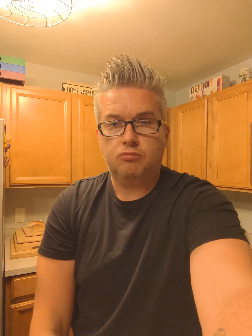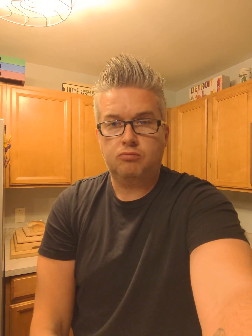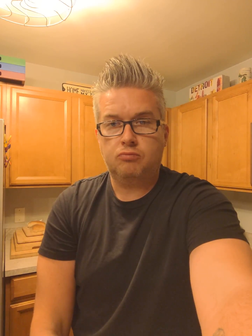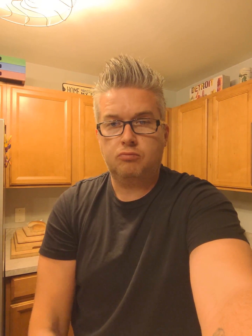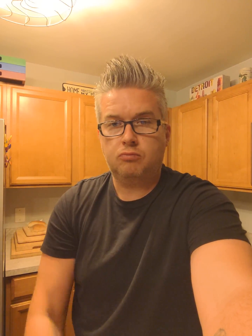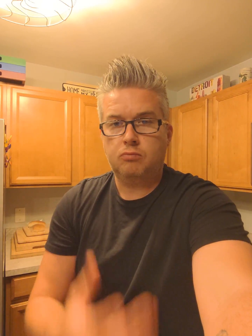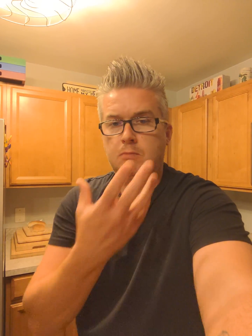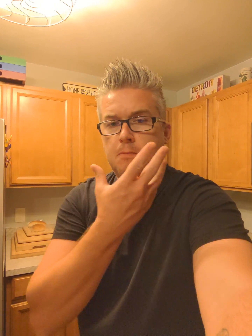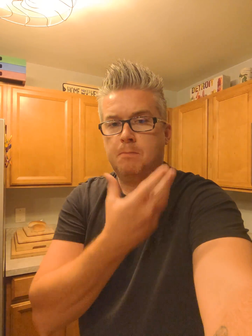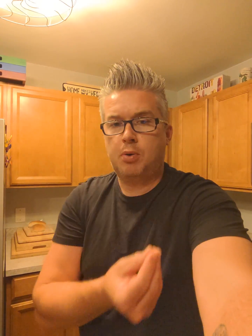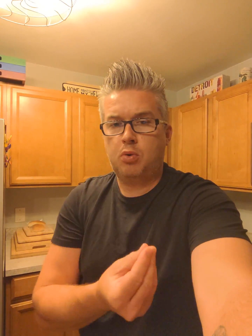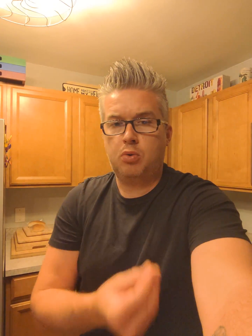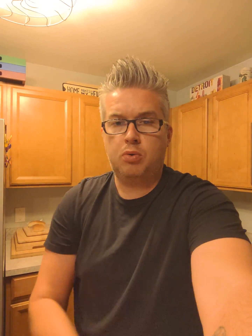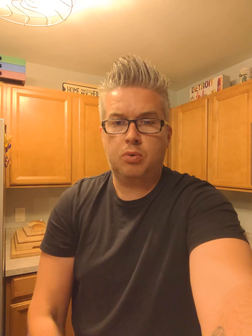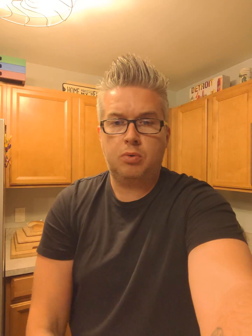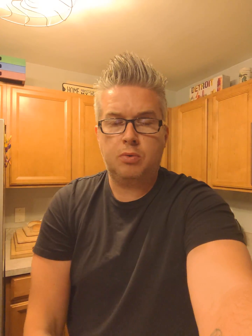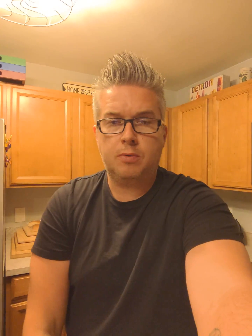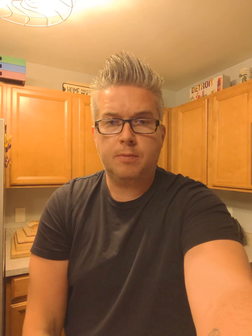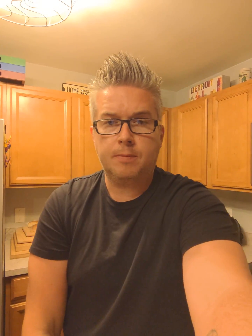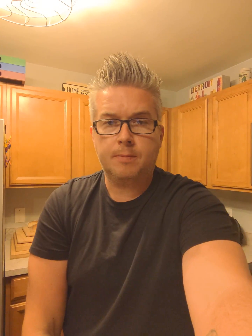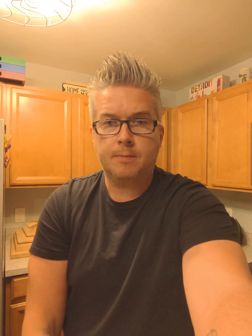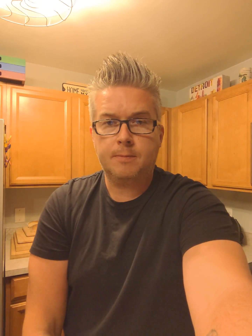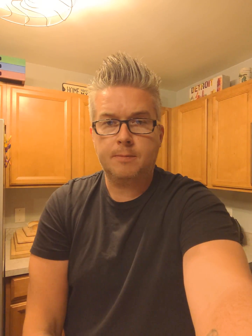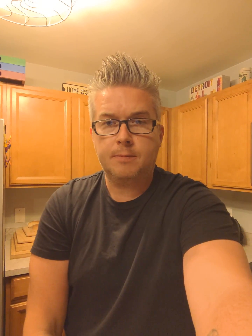poor